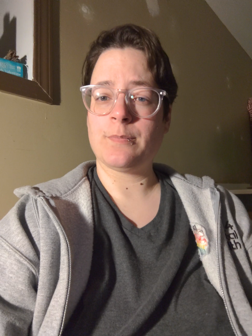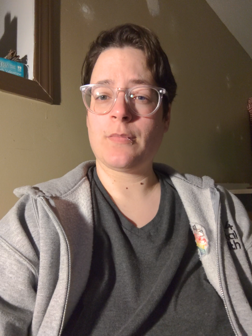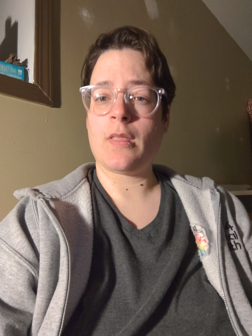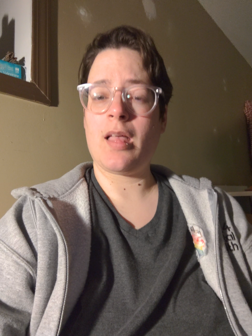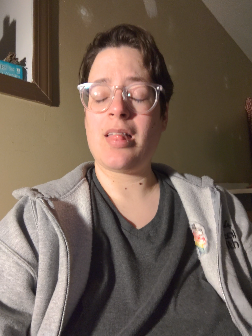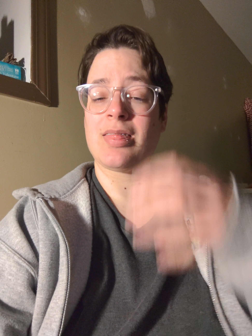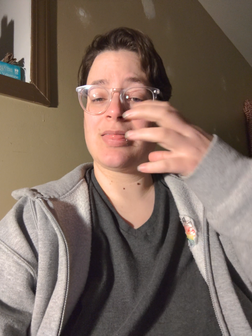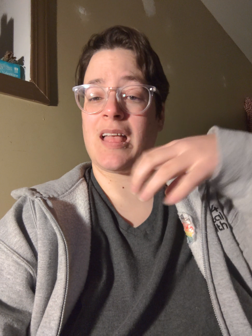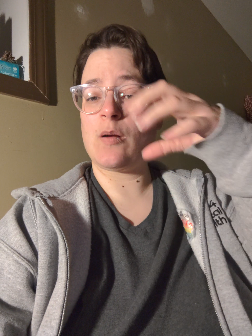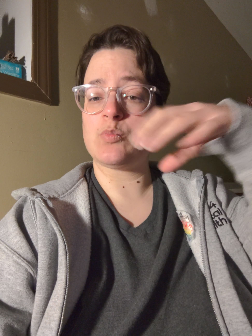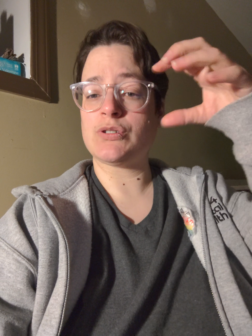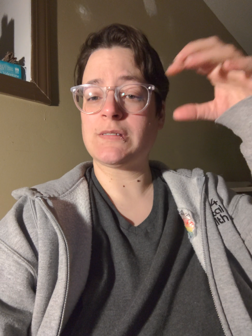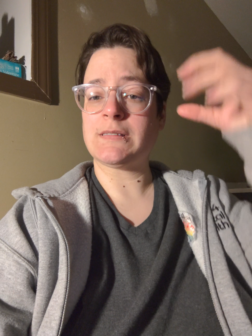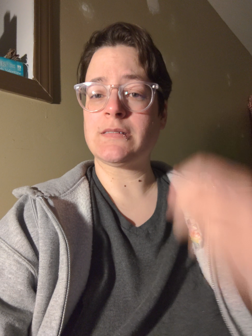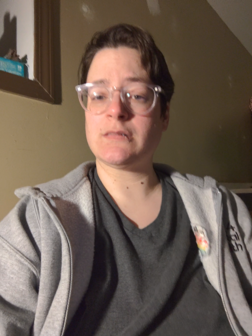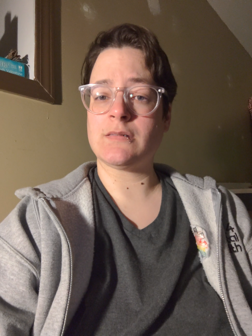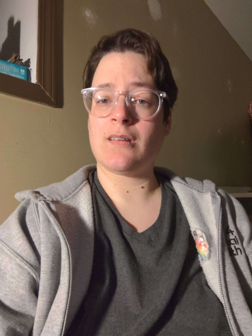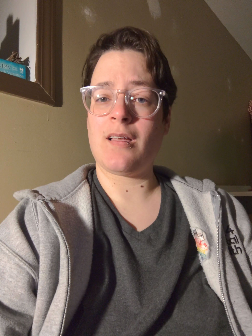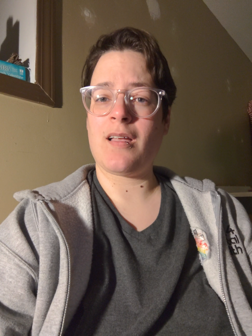cloud